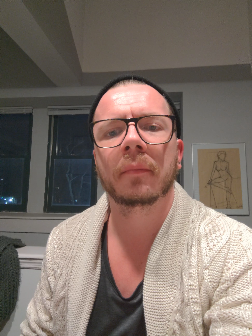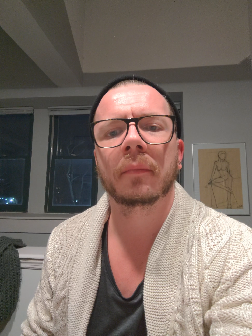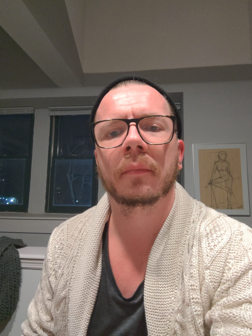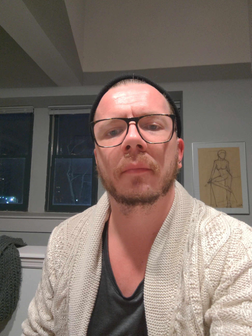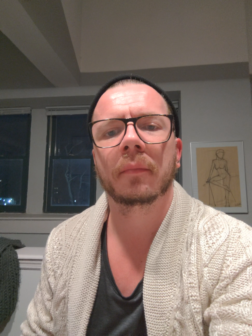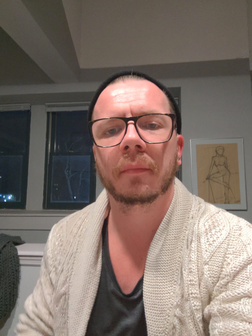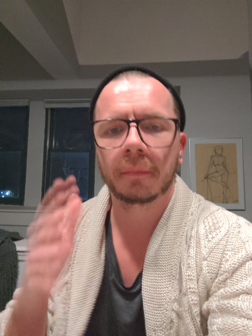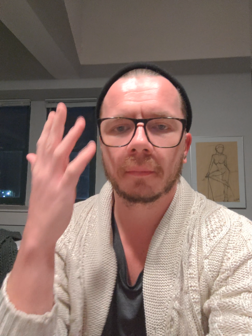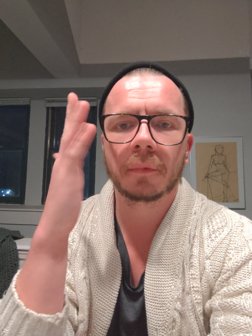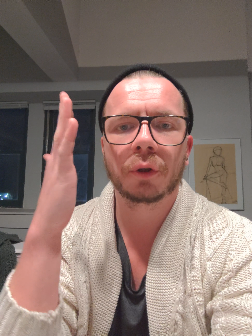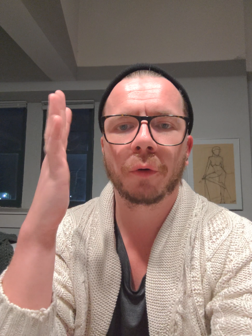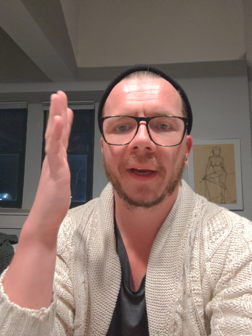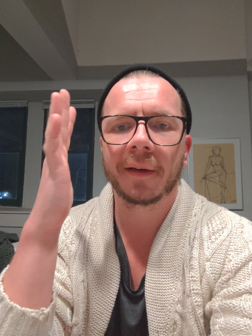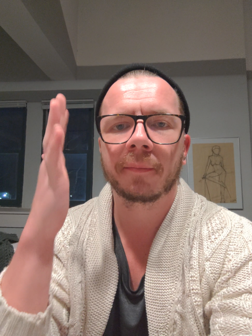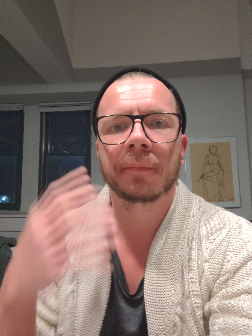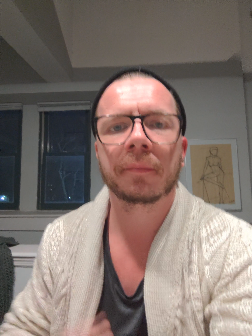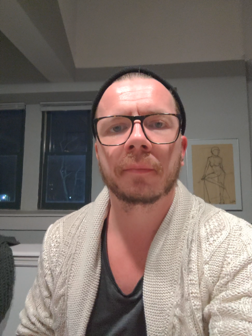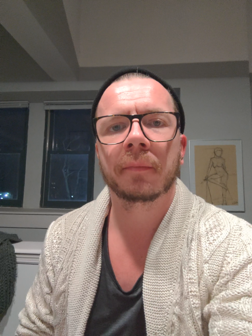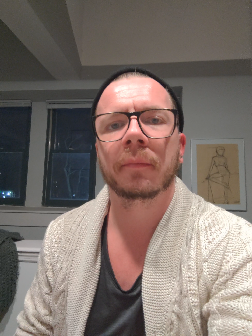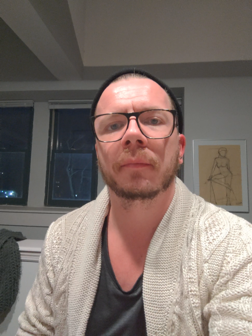tree